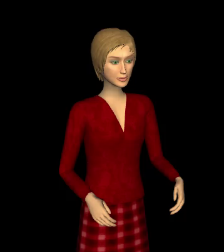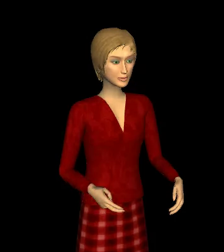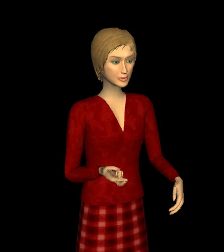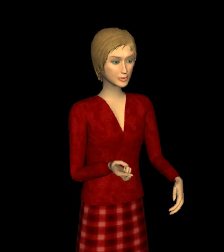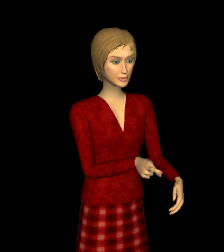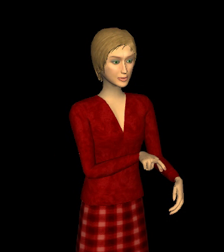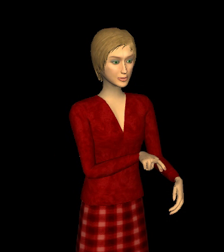يعود